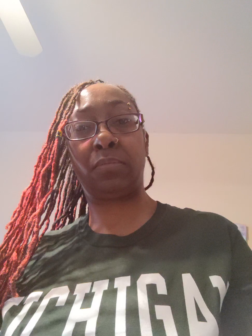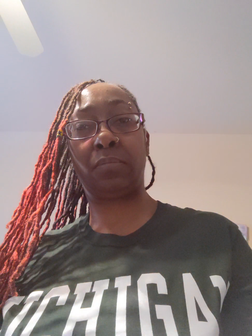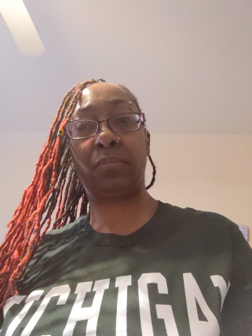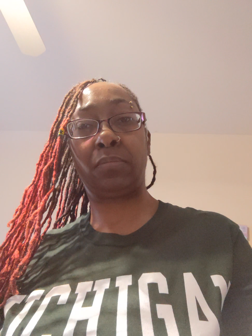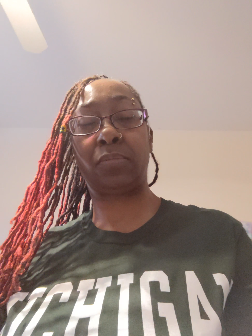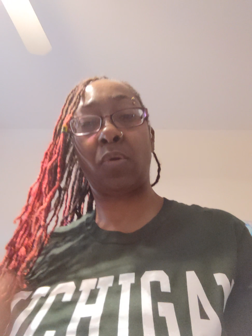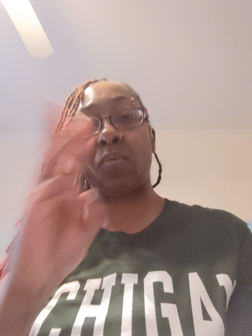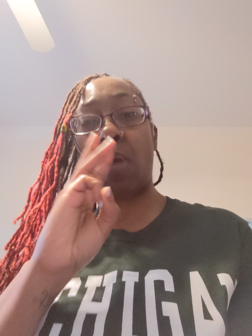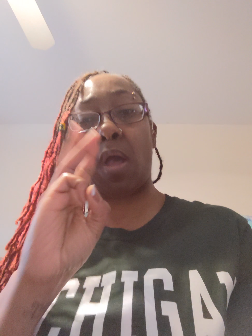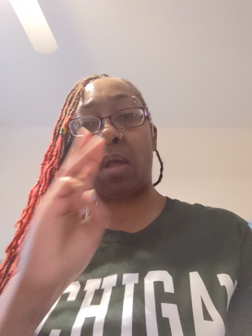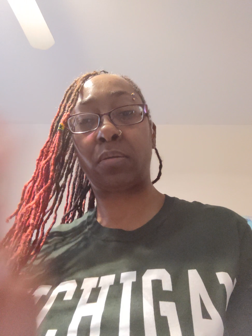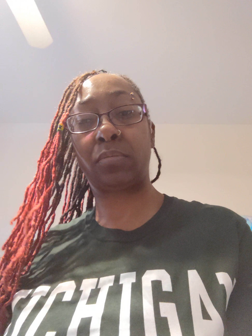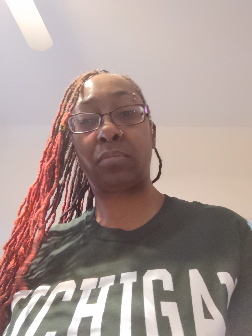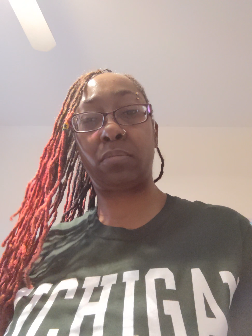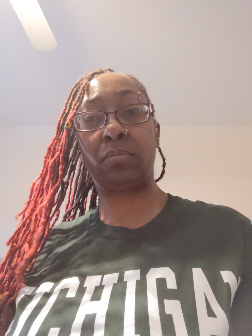water